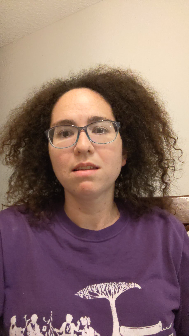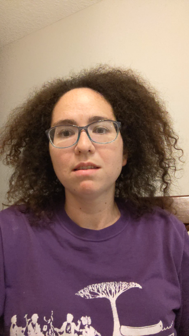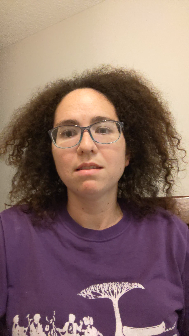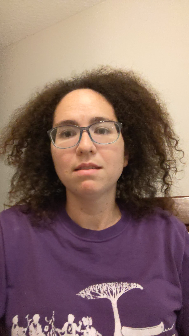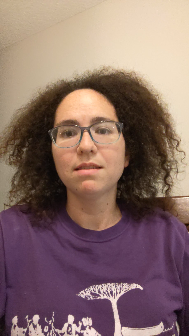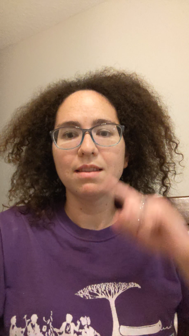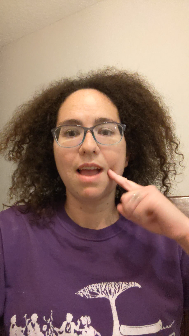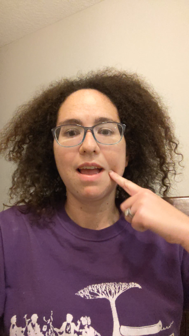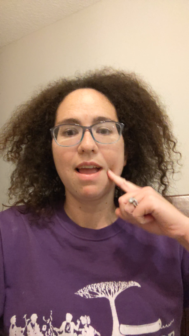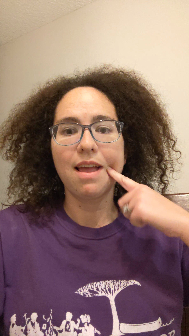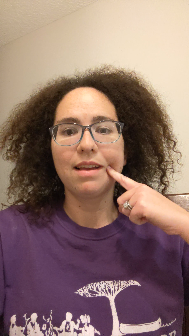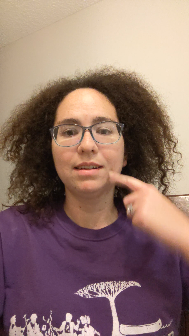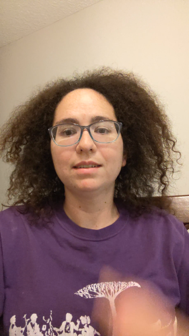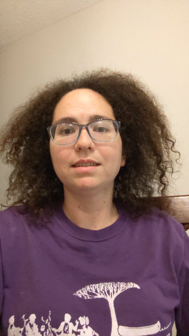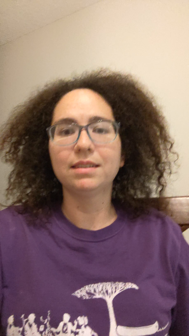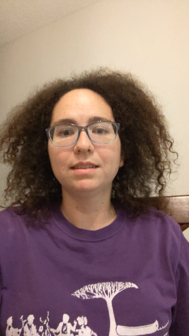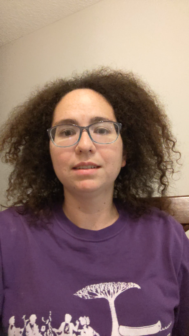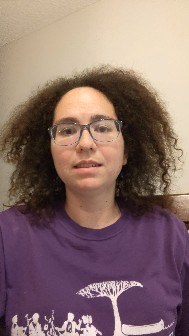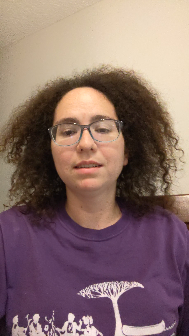candy